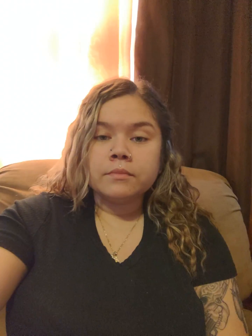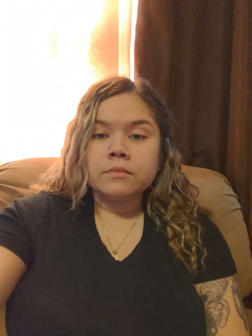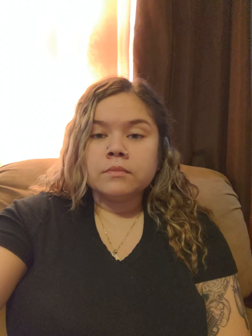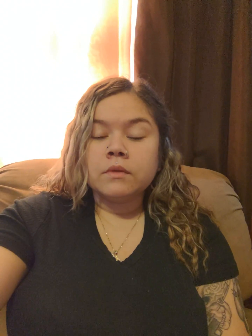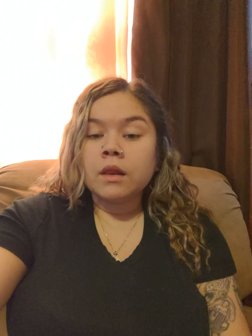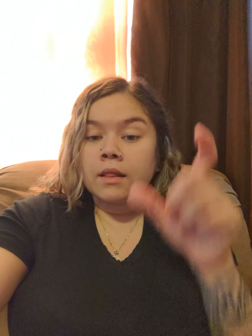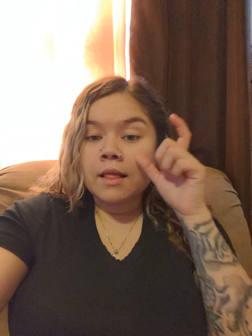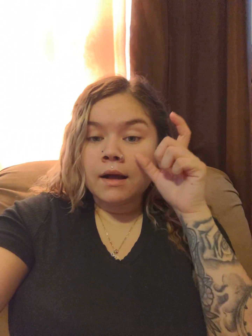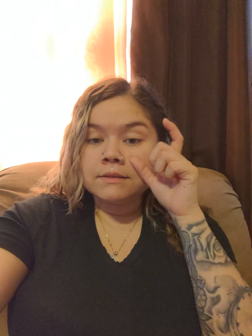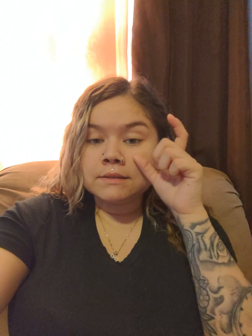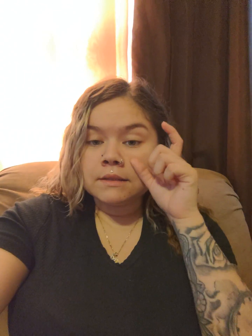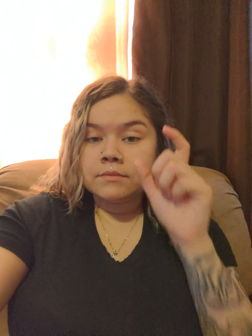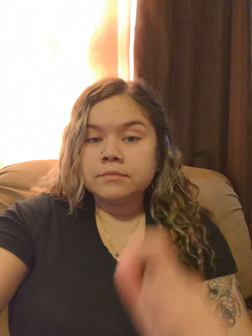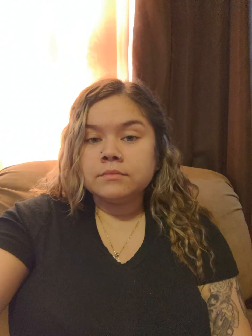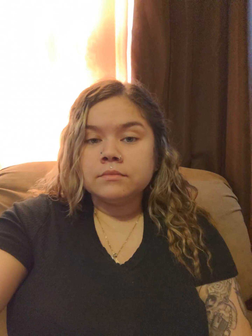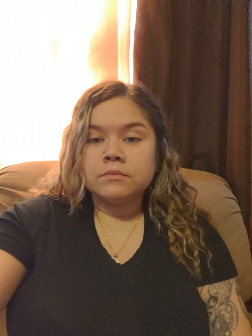glasses